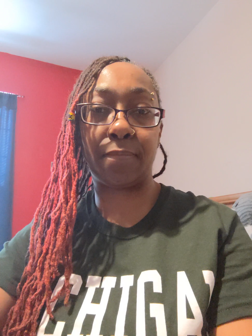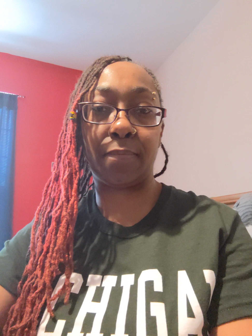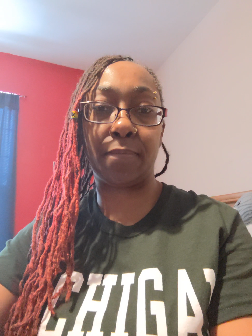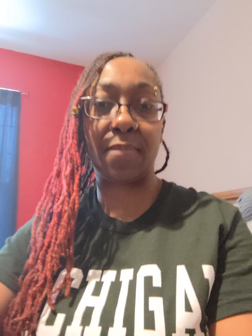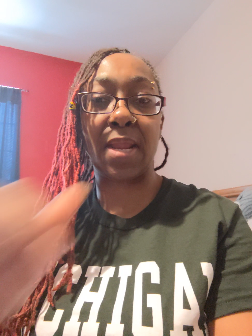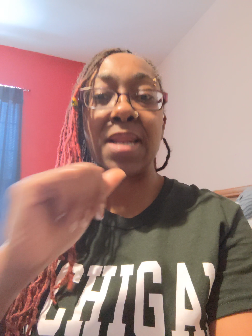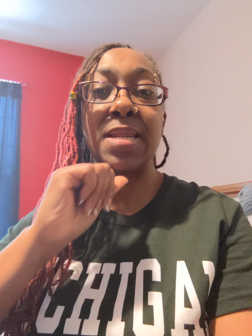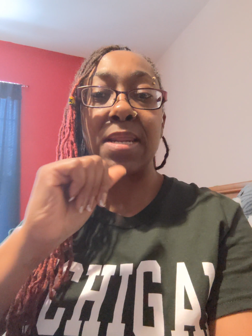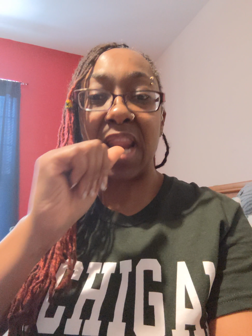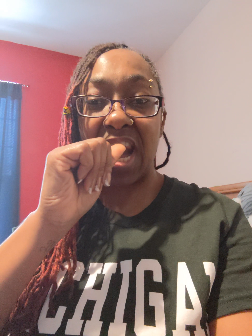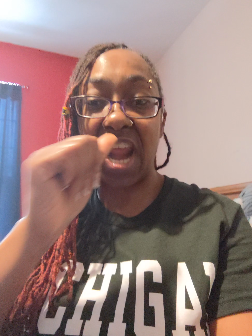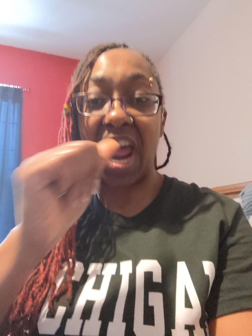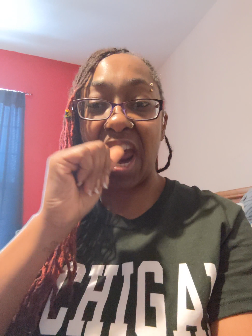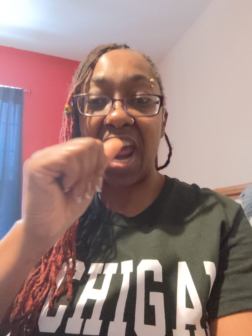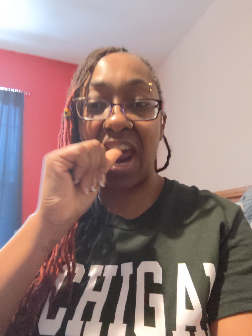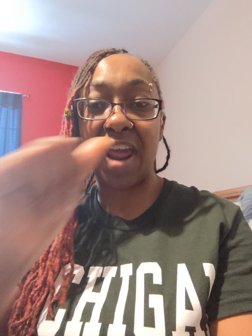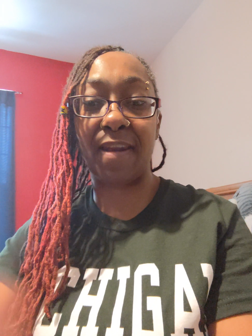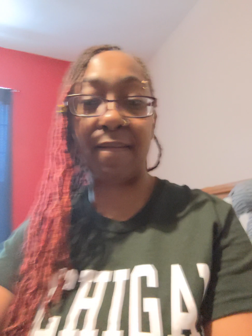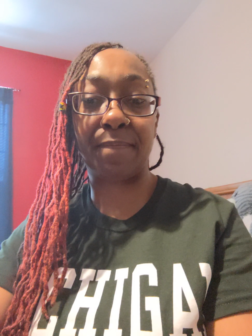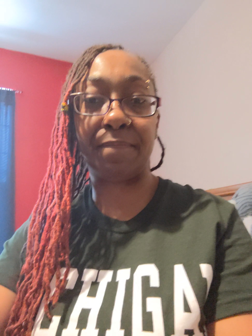nuts